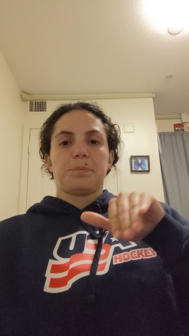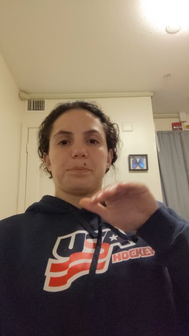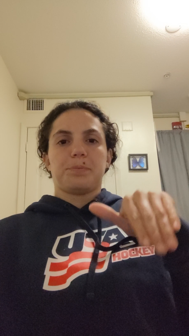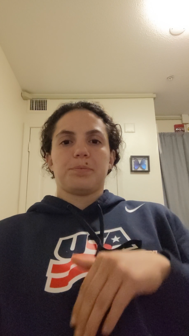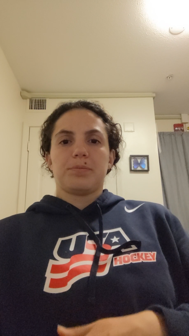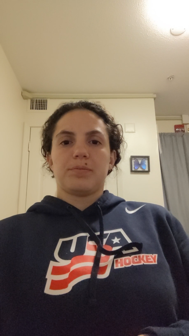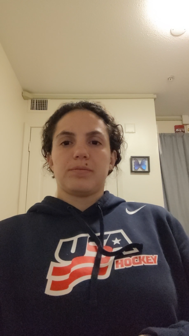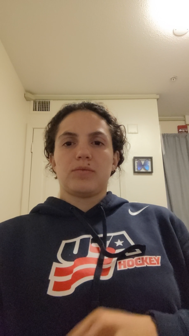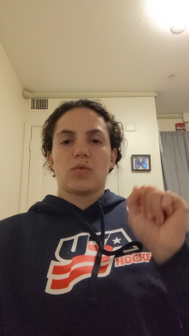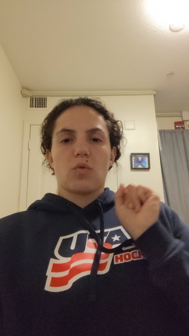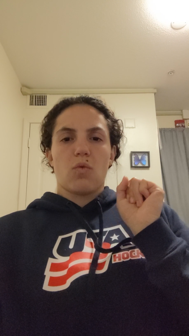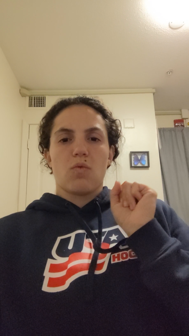cold